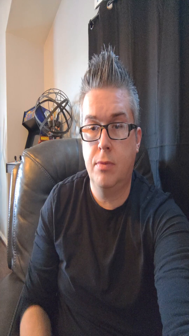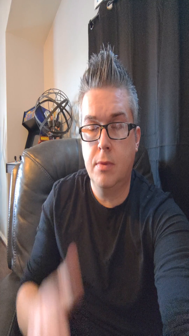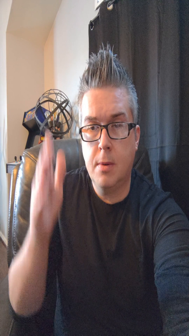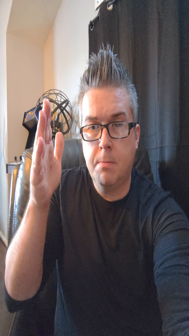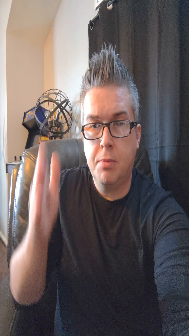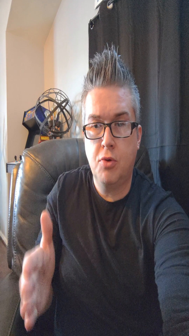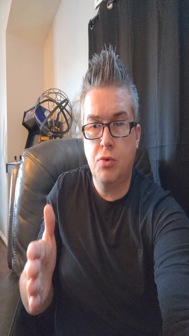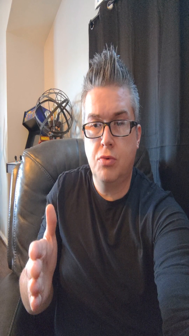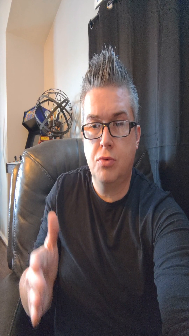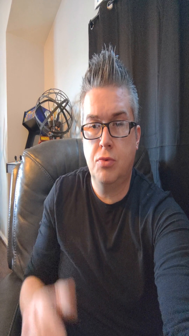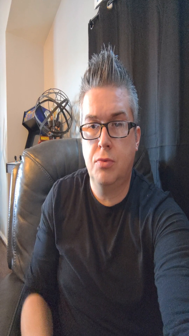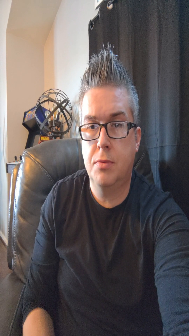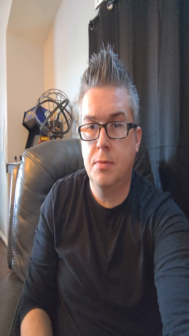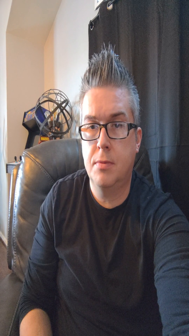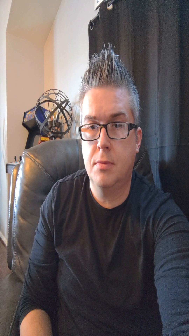person